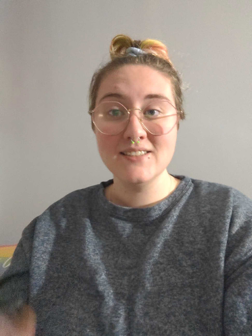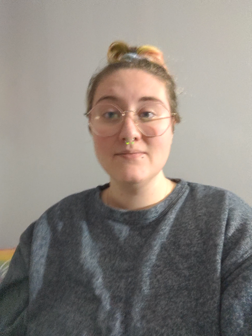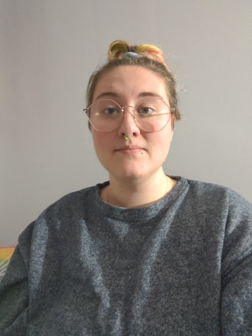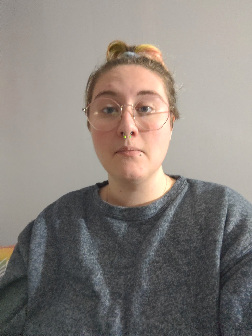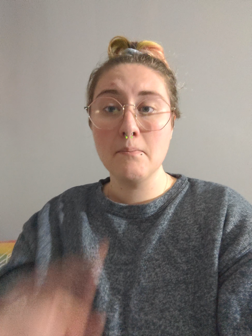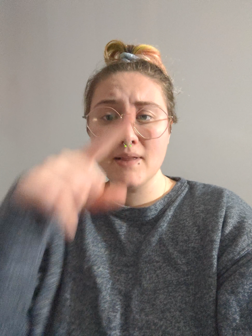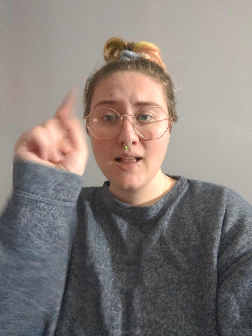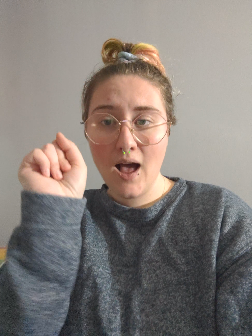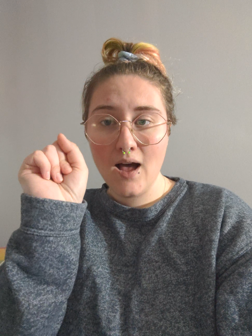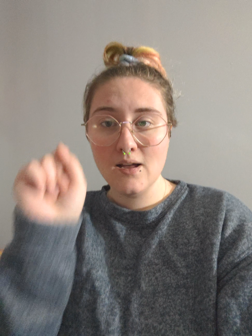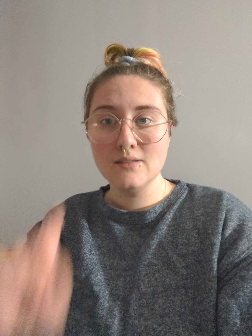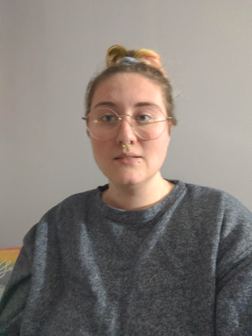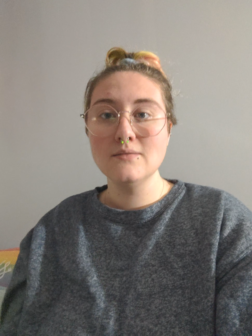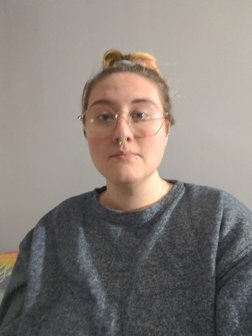because